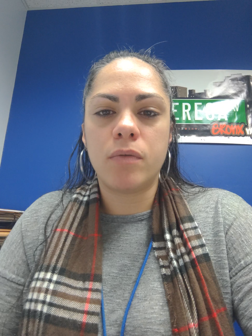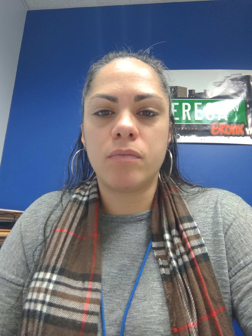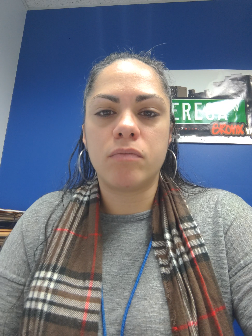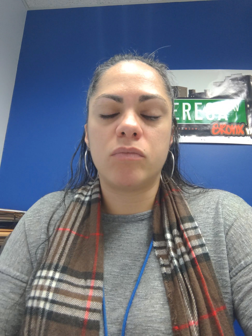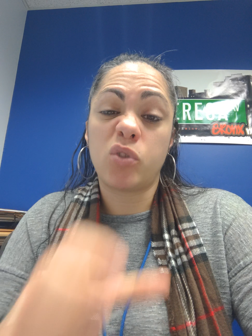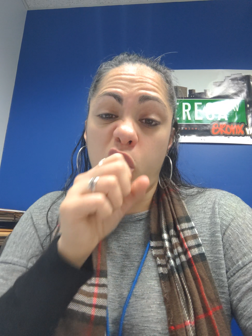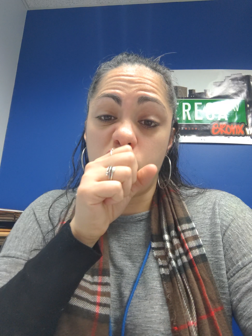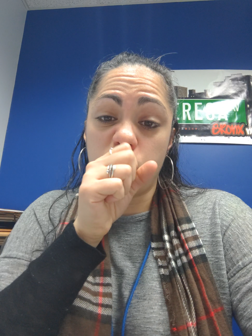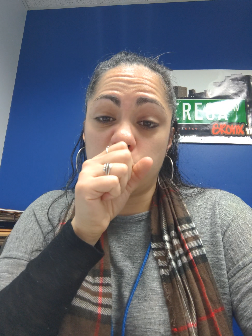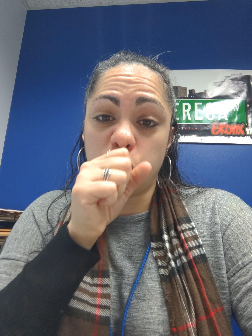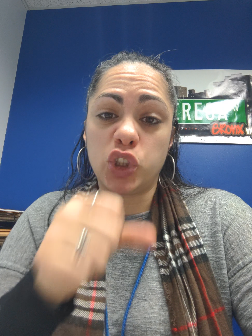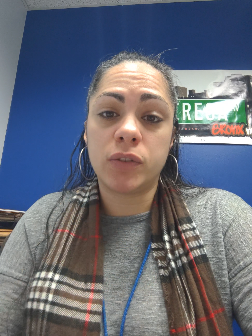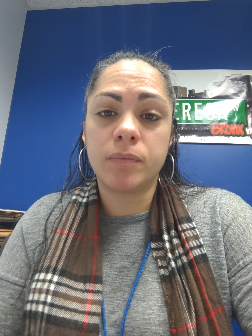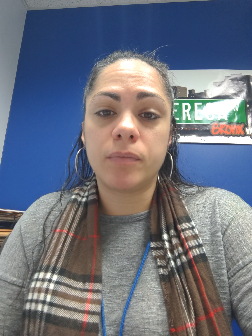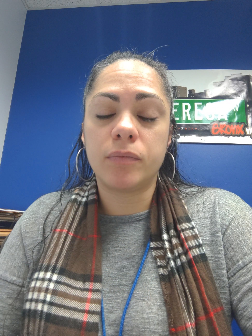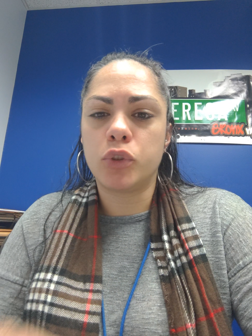orange